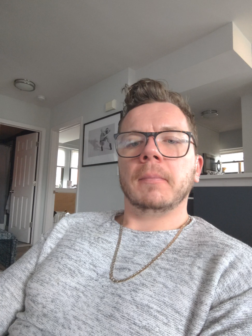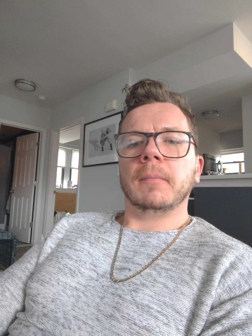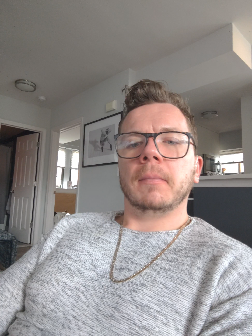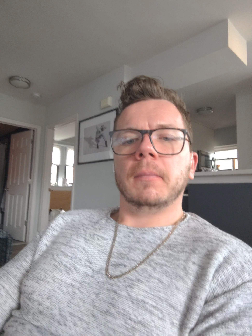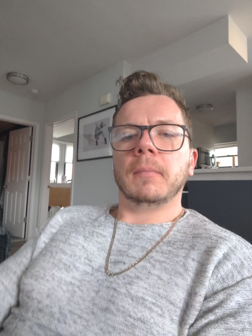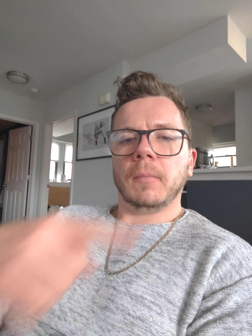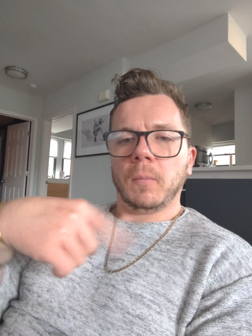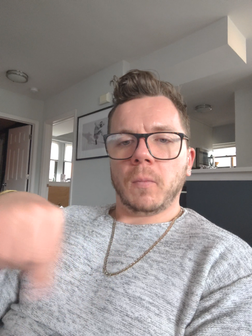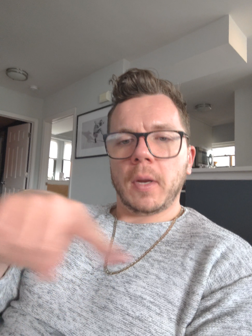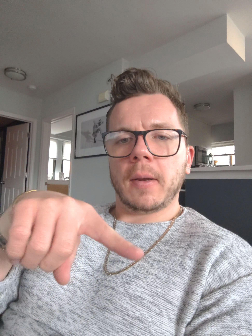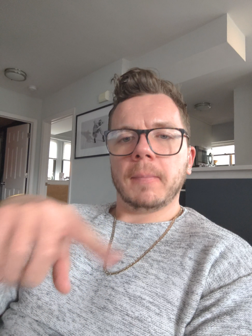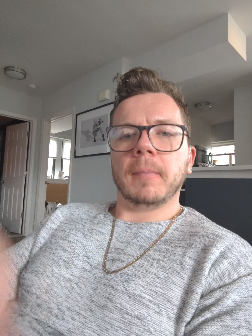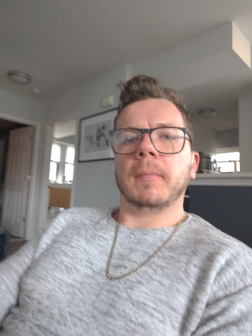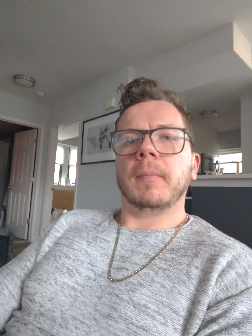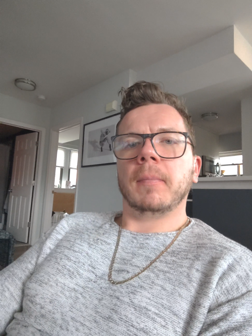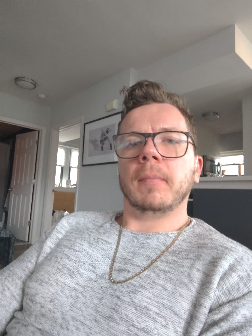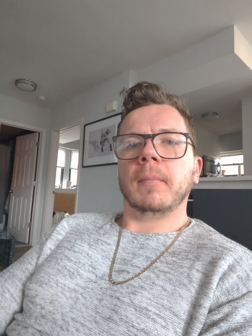we